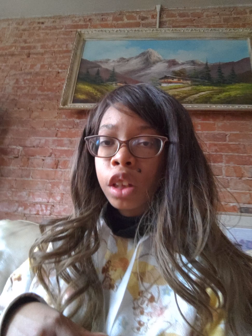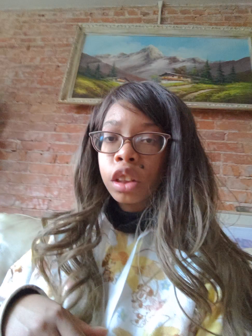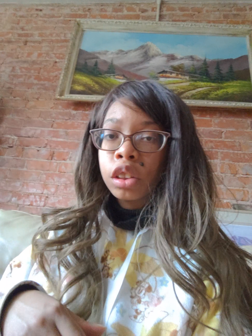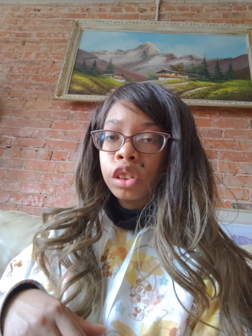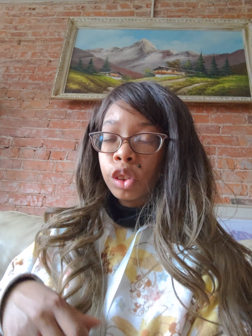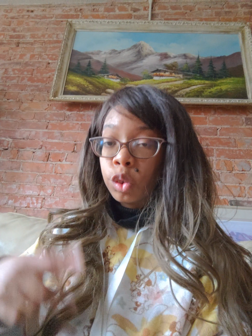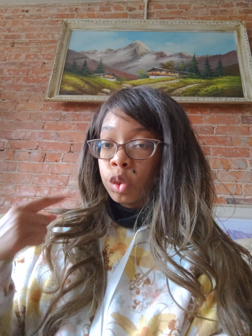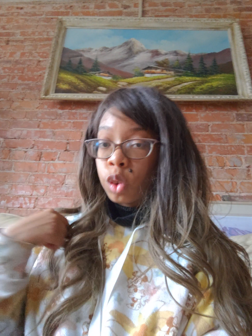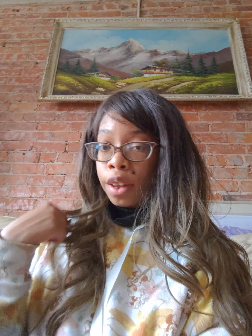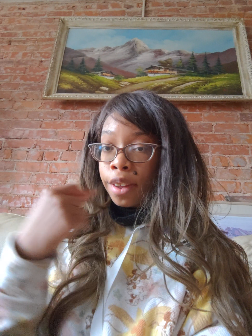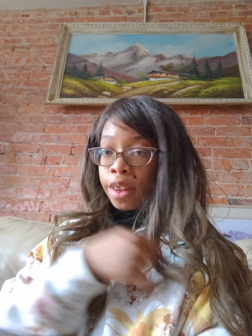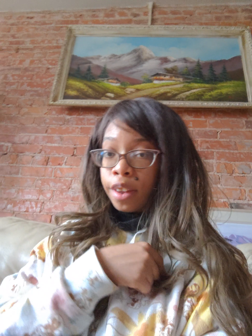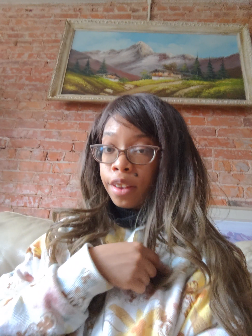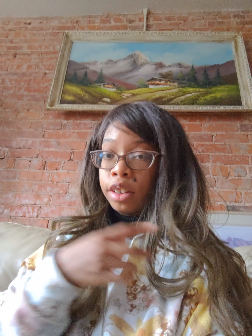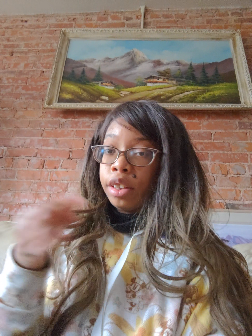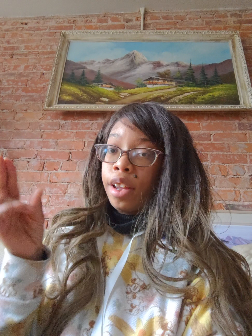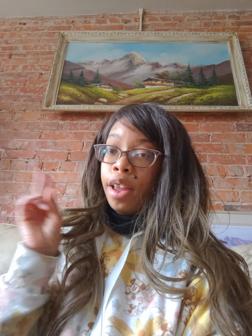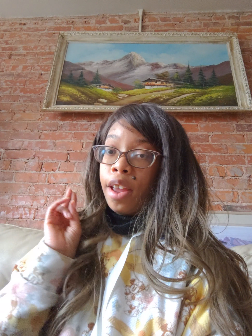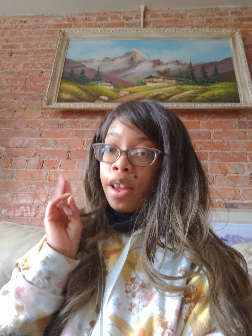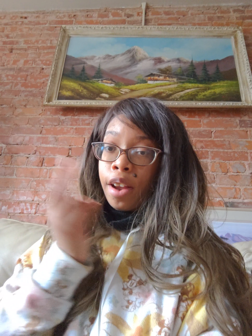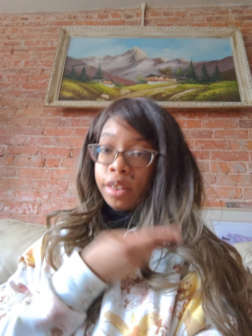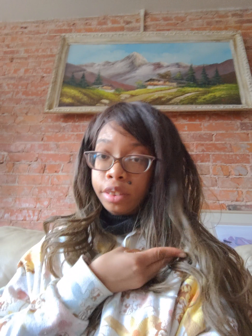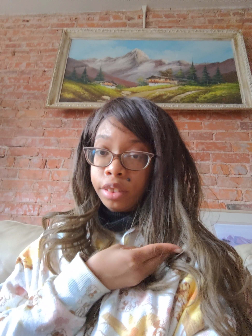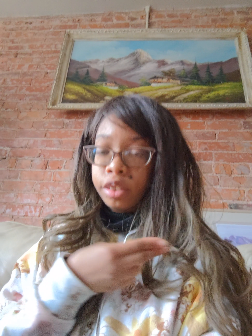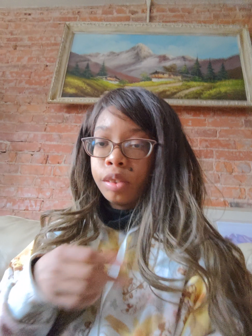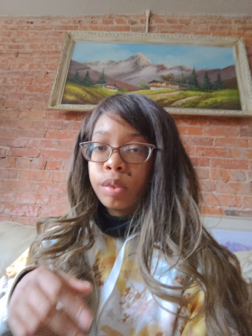we